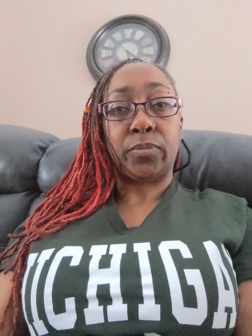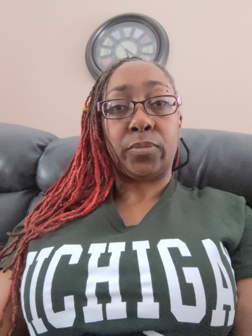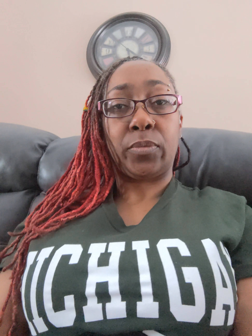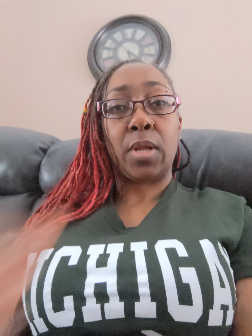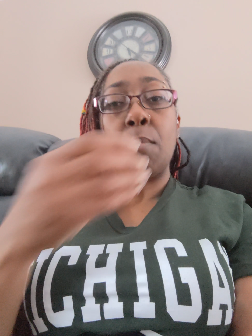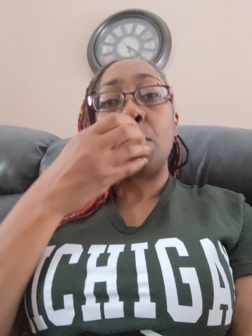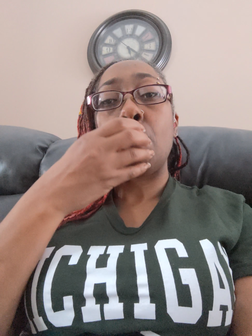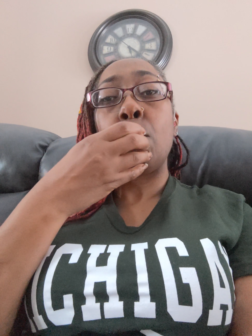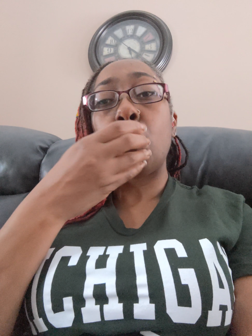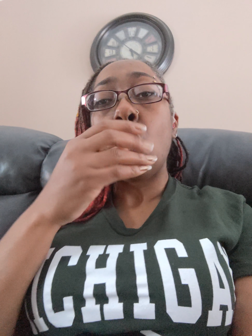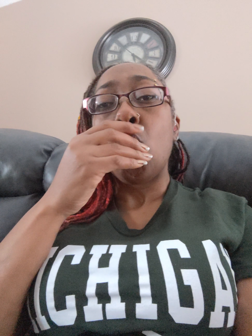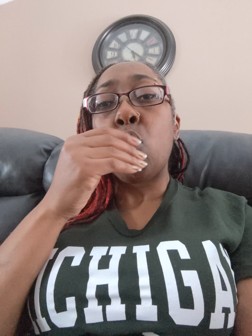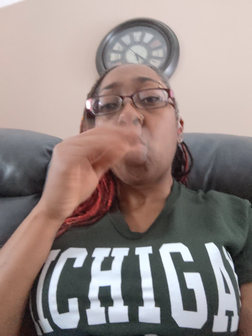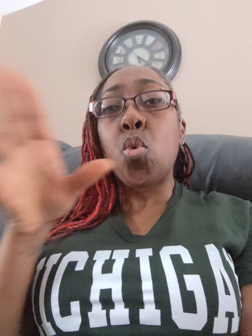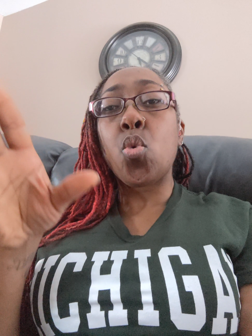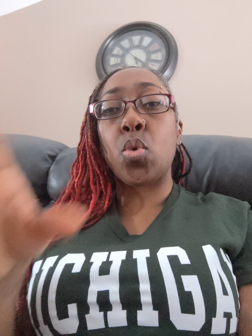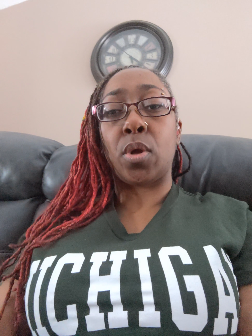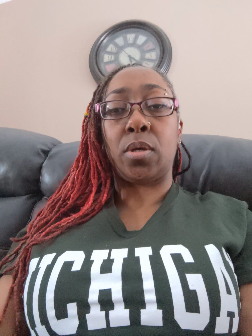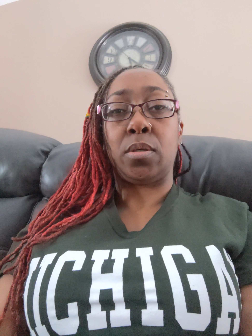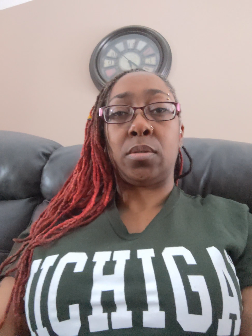blow